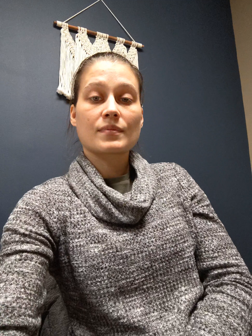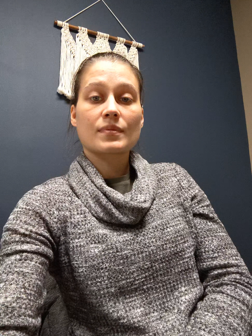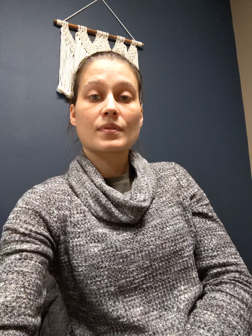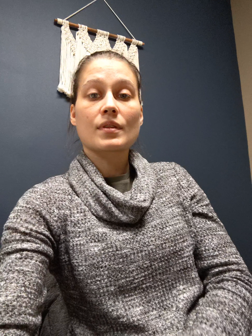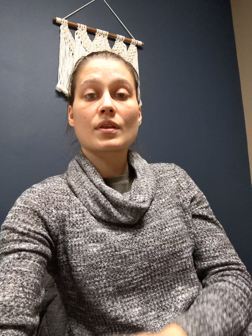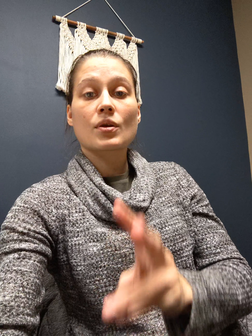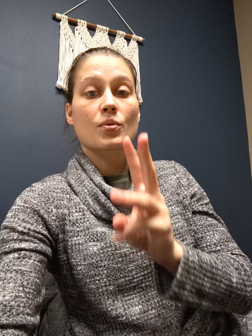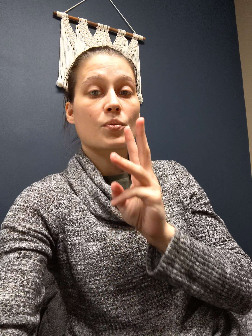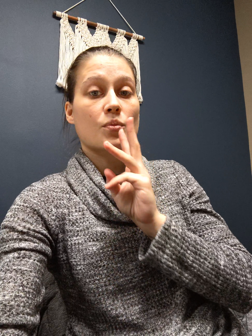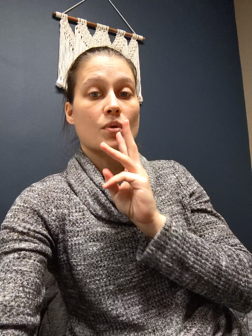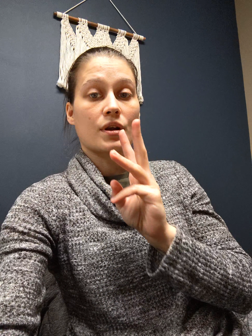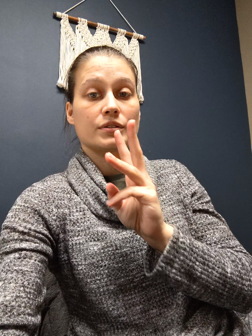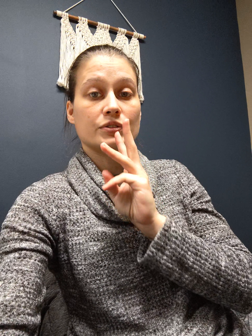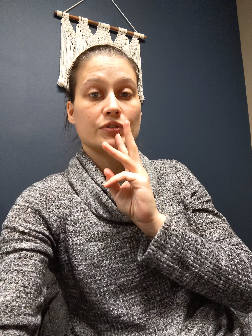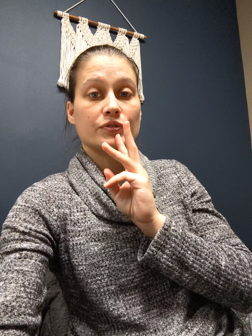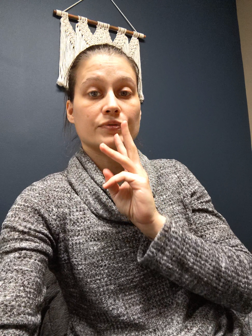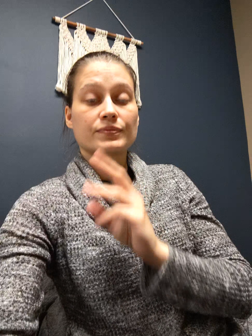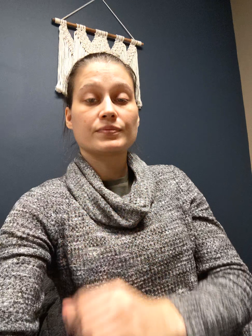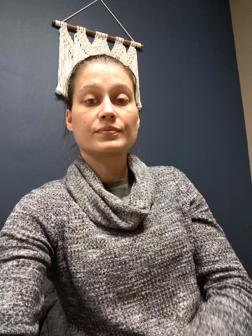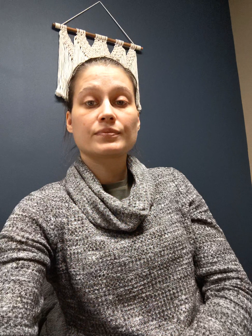water